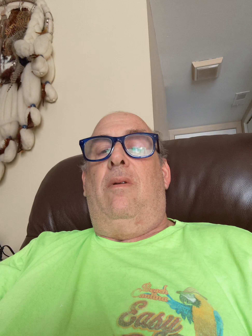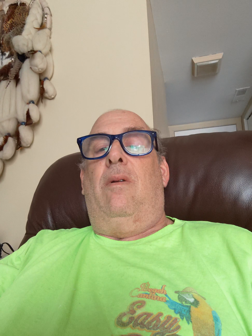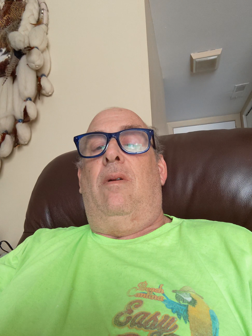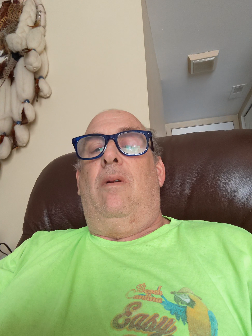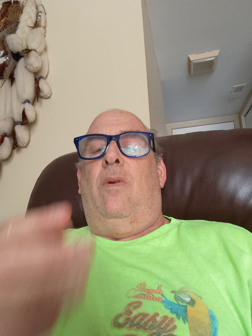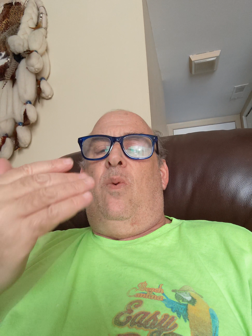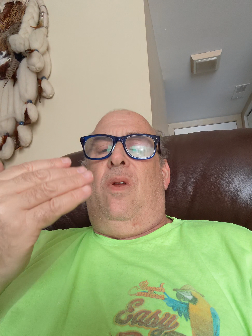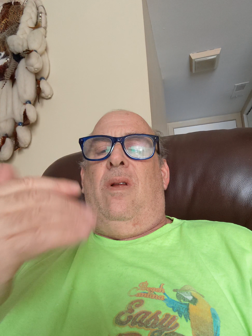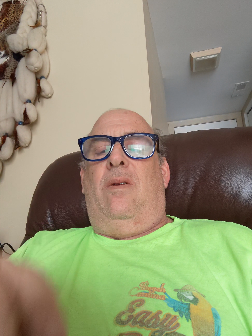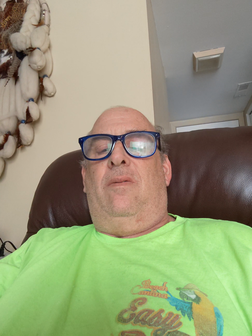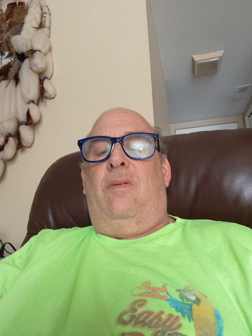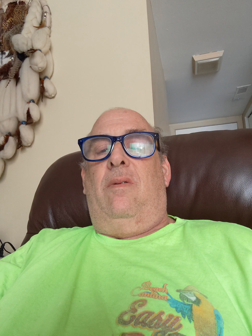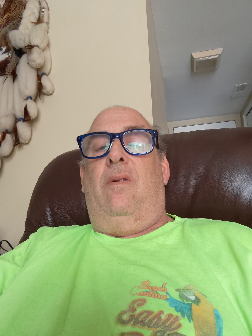wait